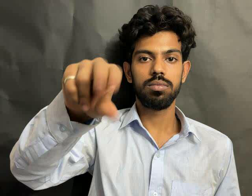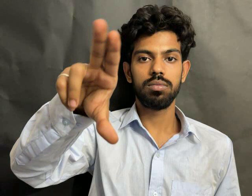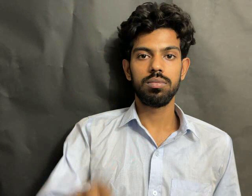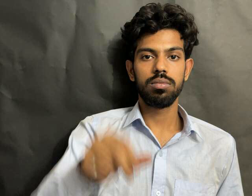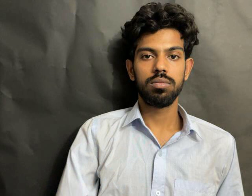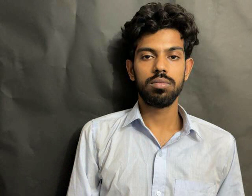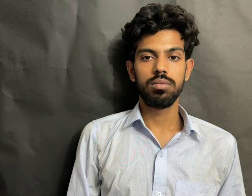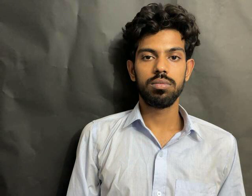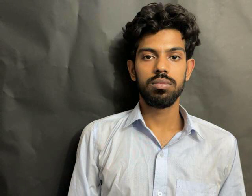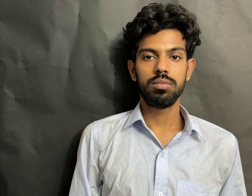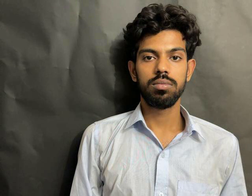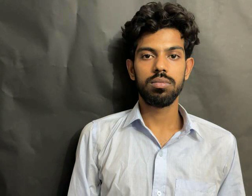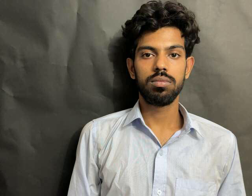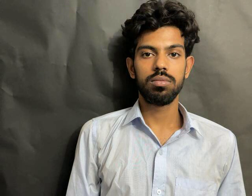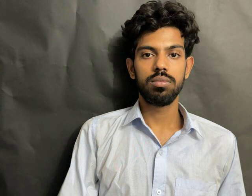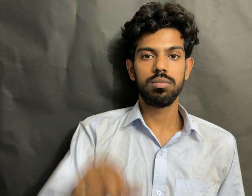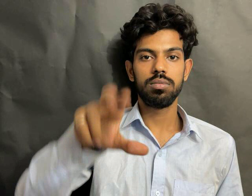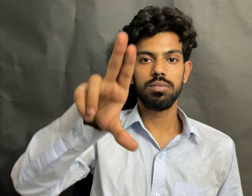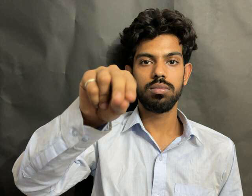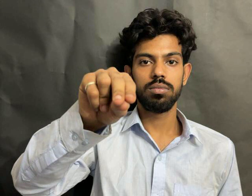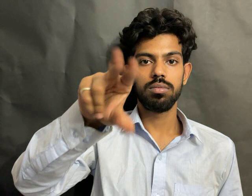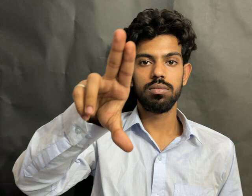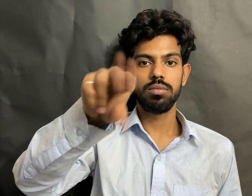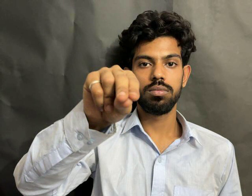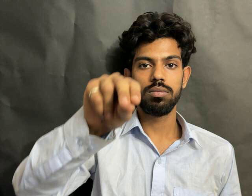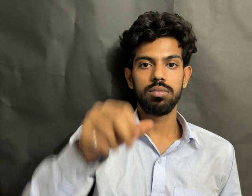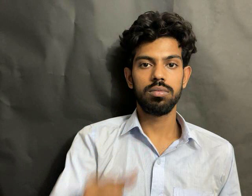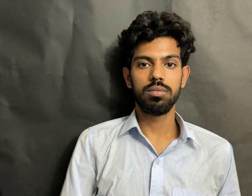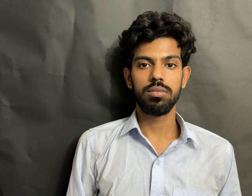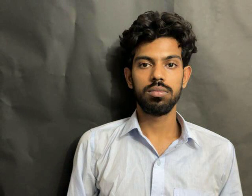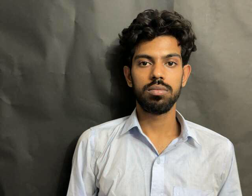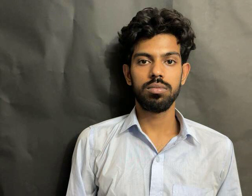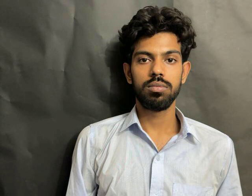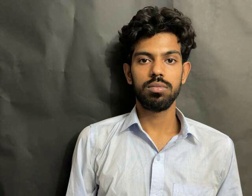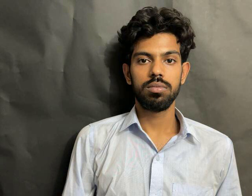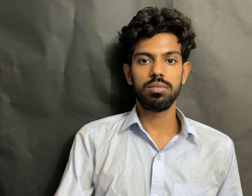no